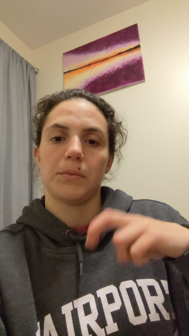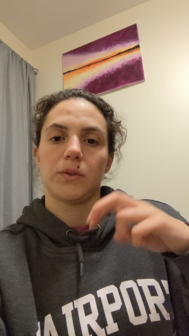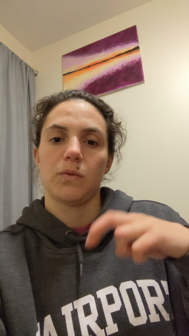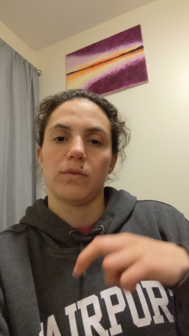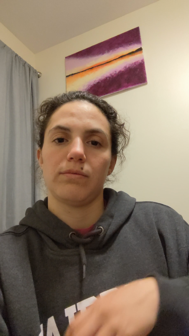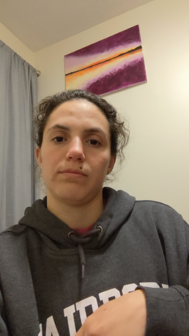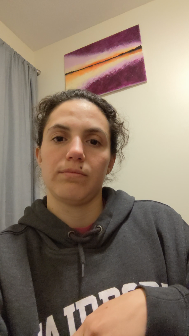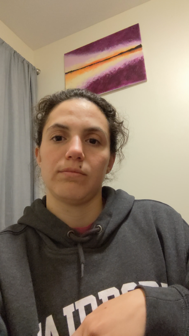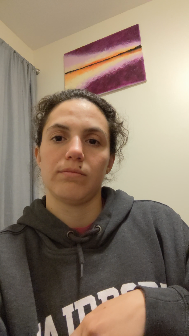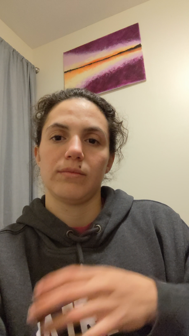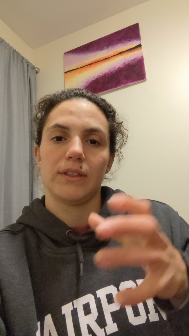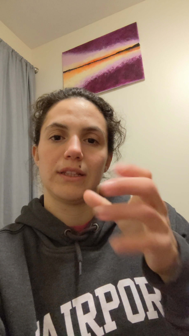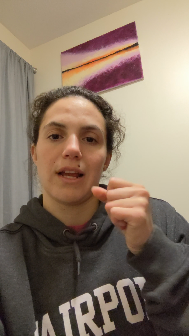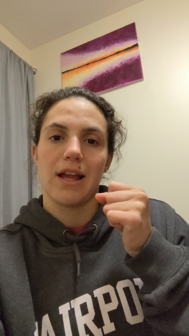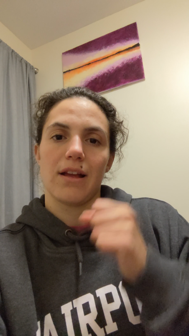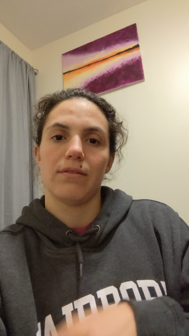get